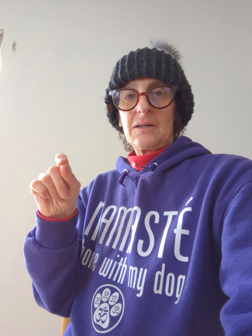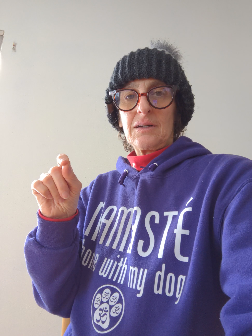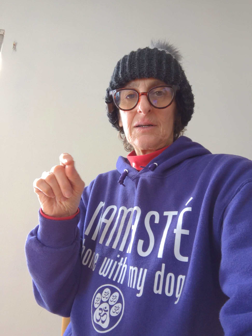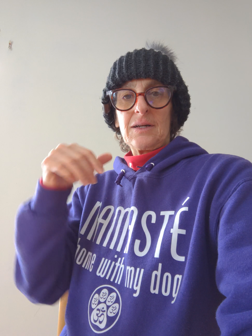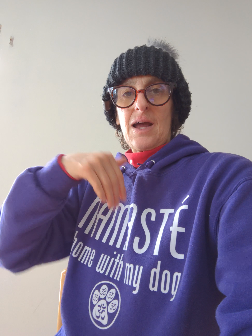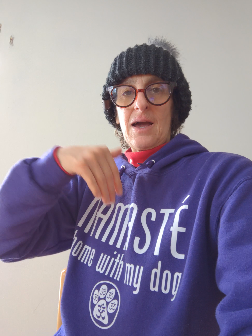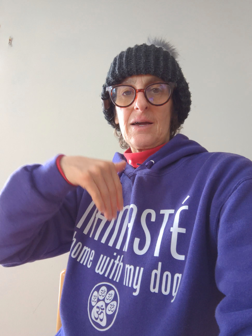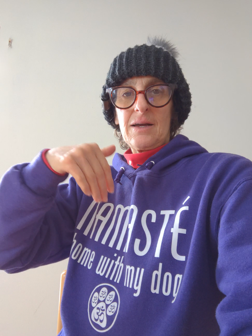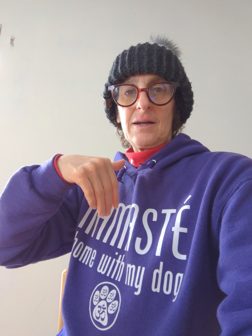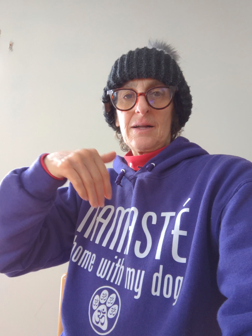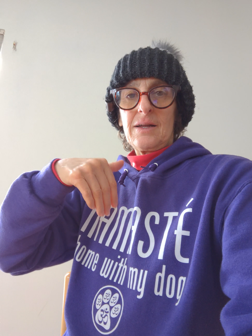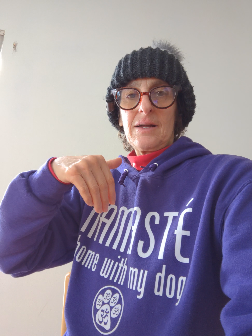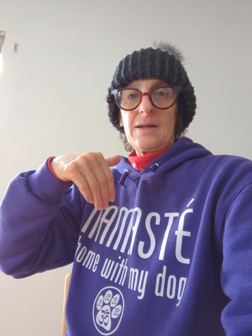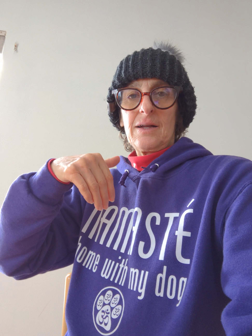night